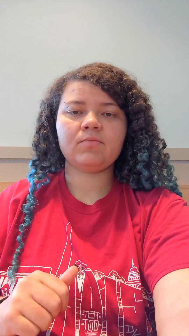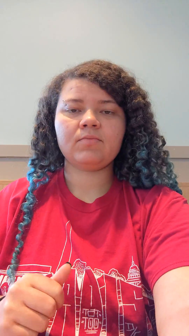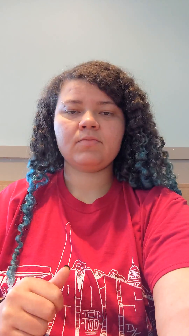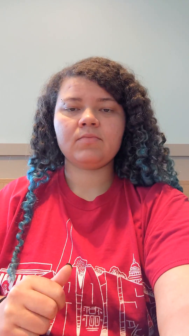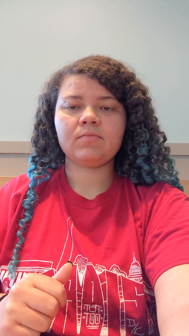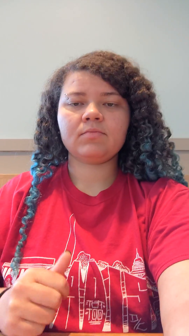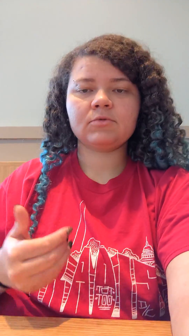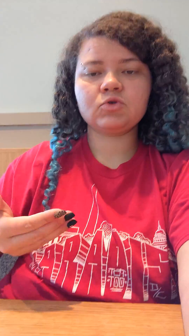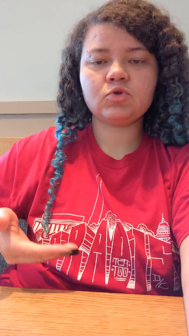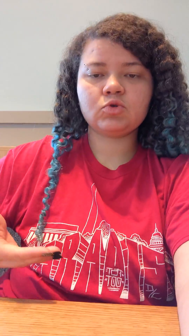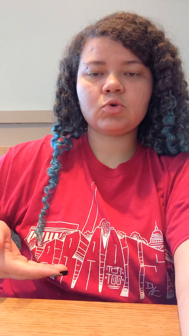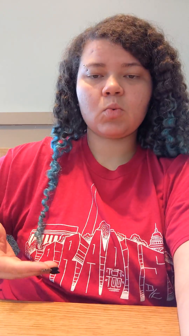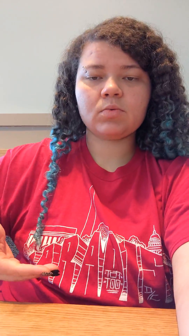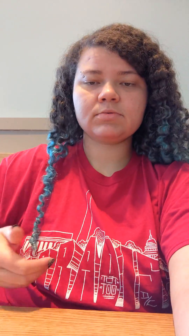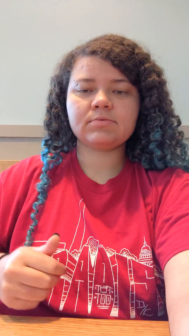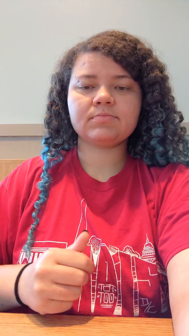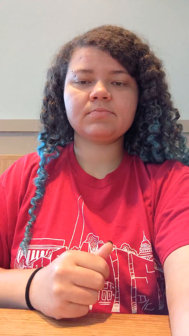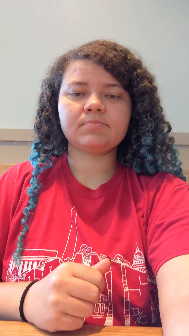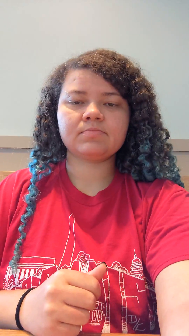shorts